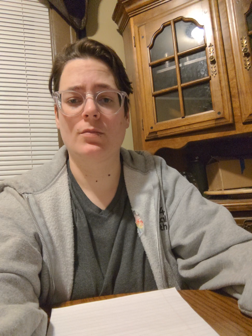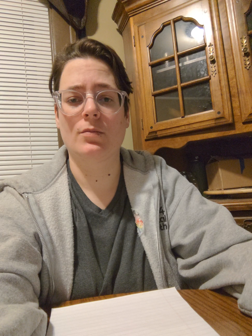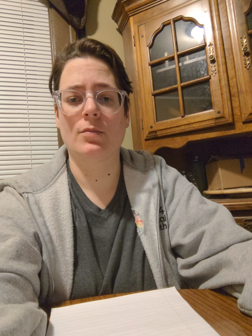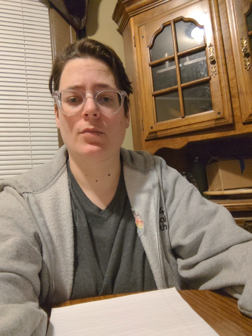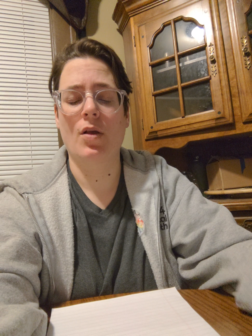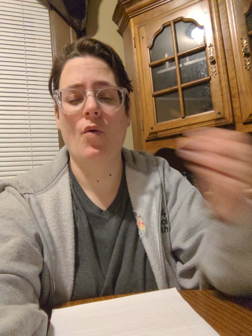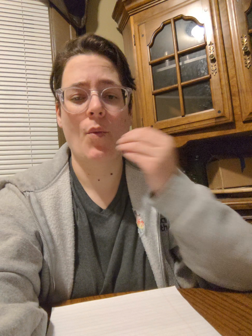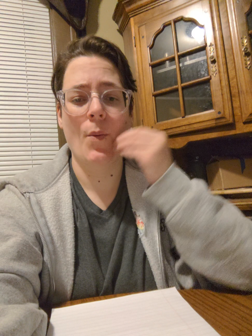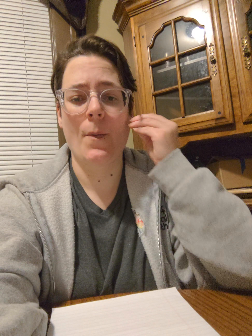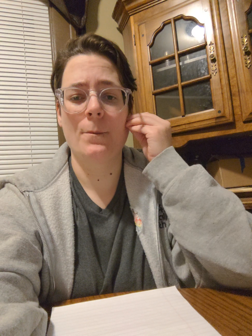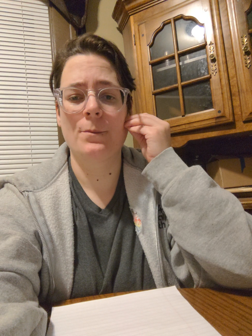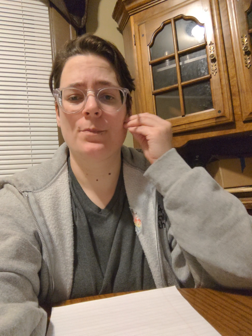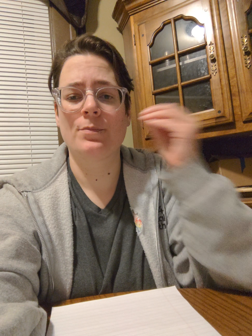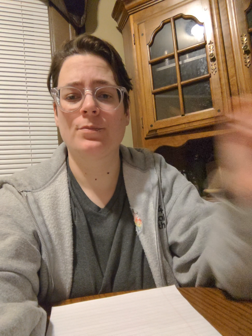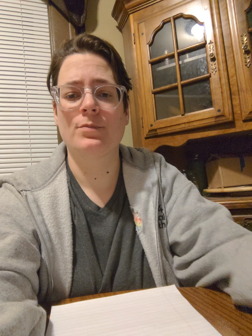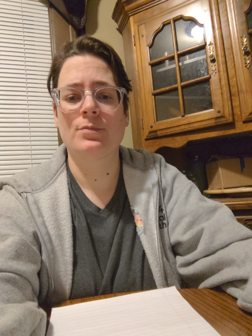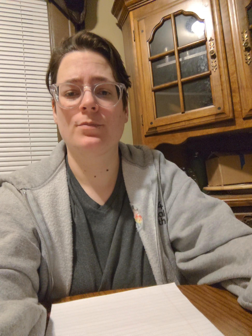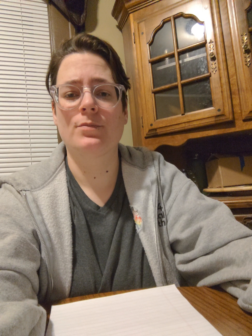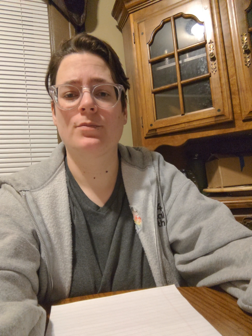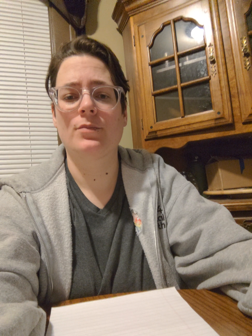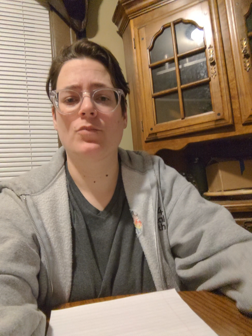home